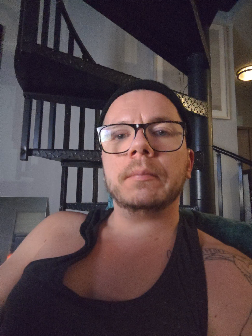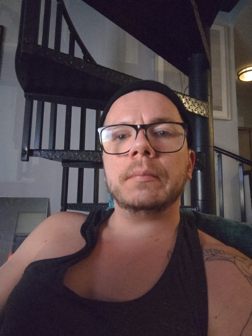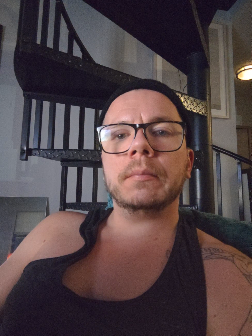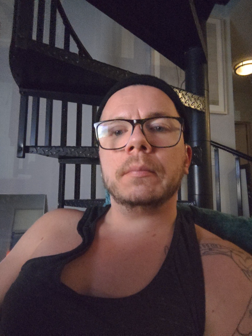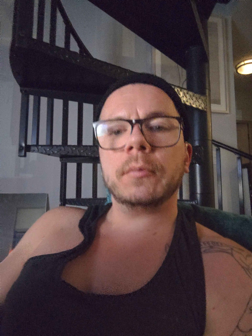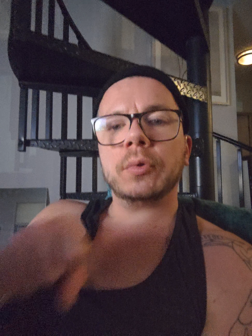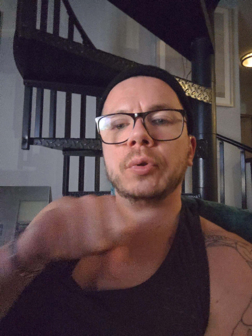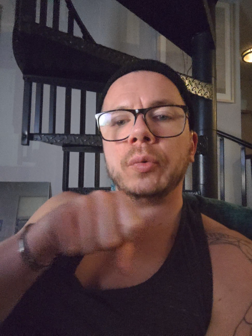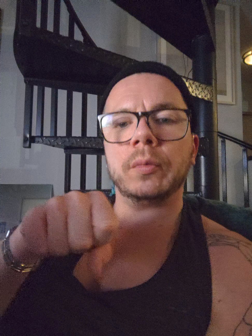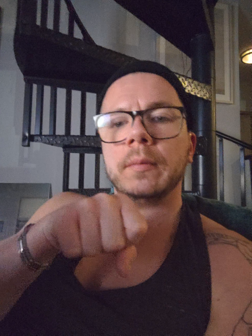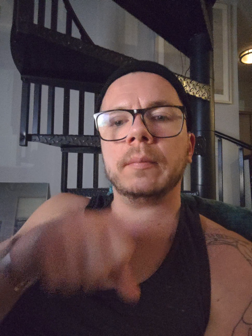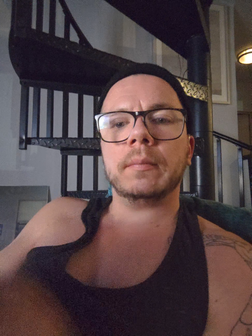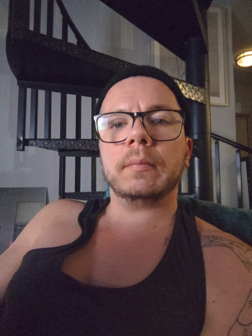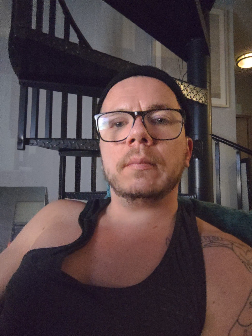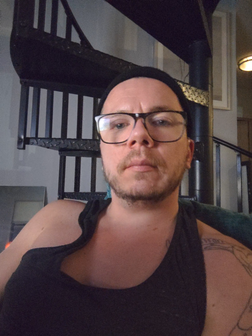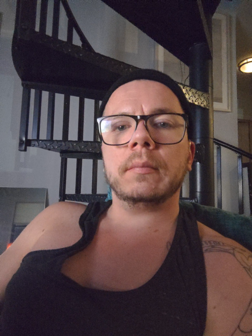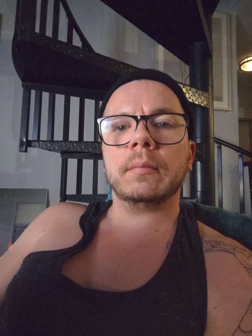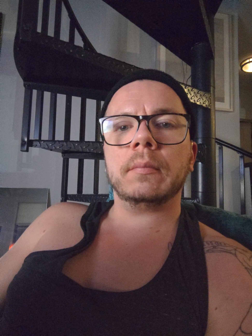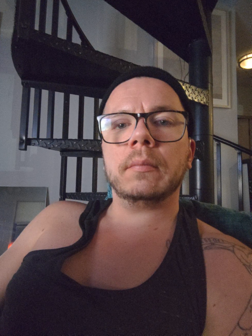shoe